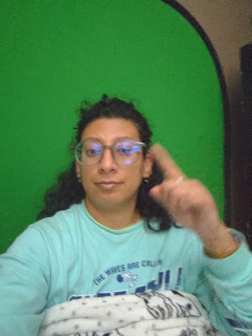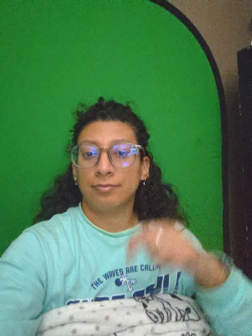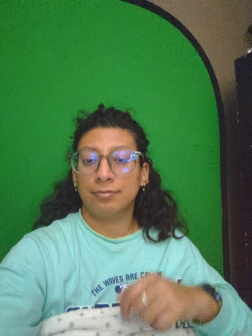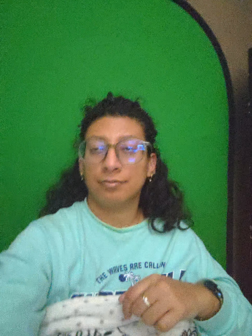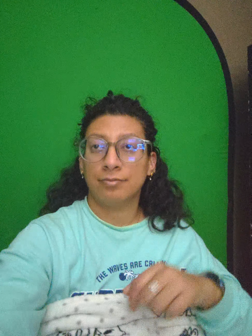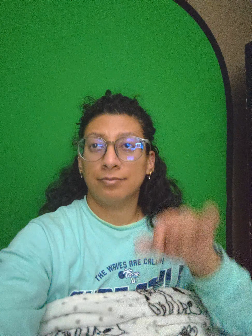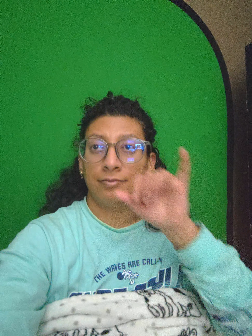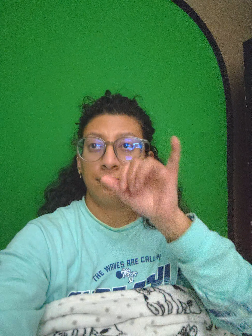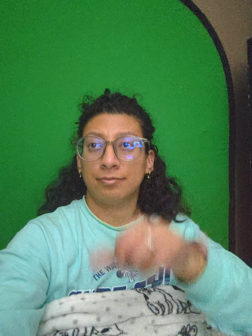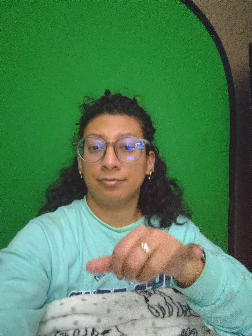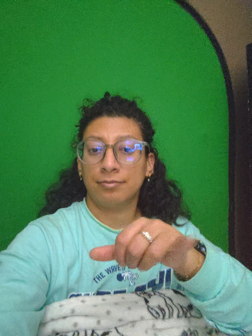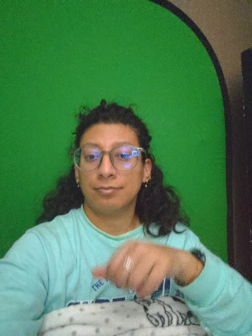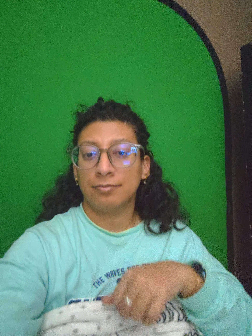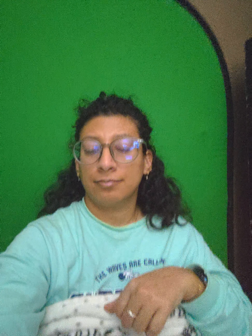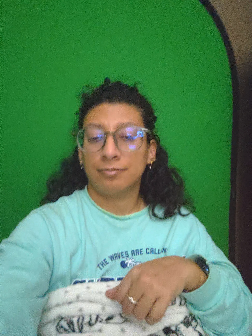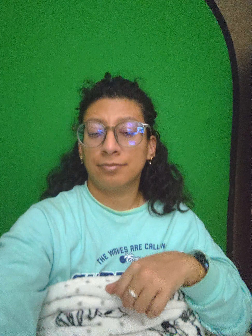stay